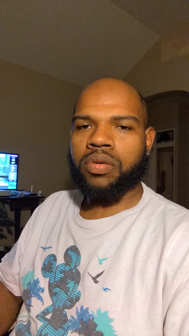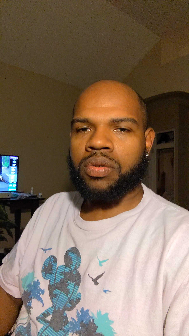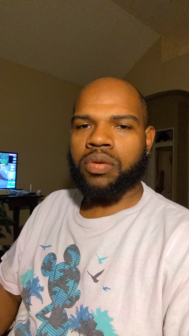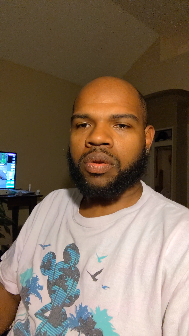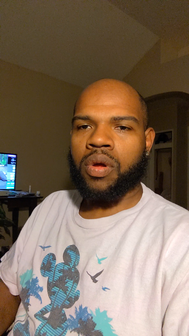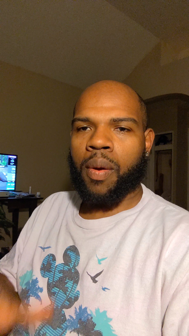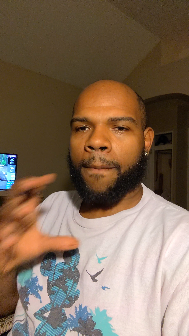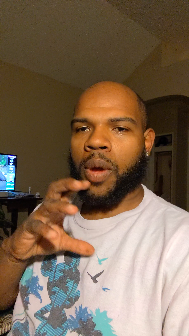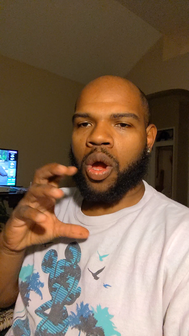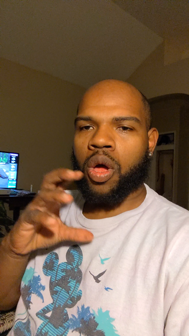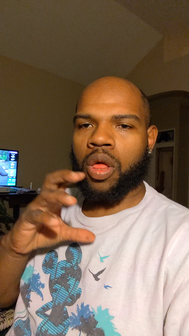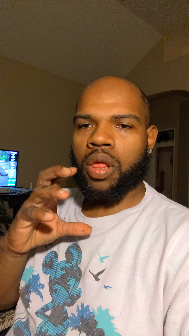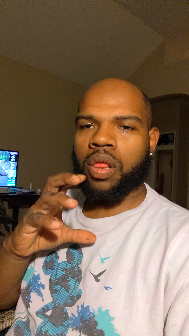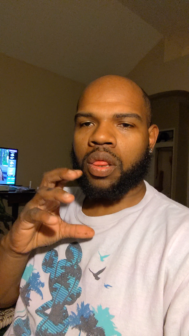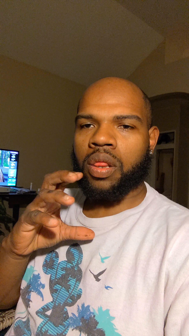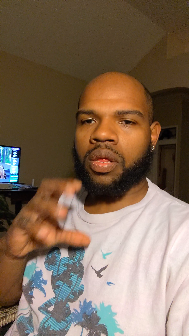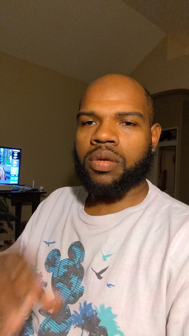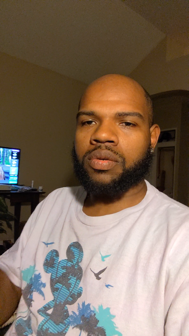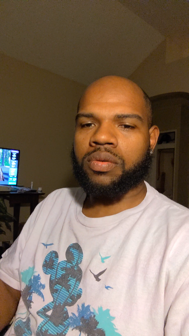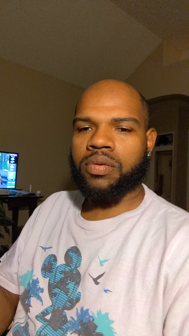ball